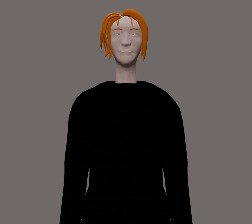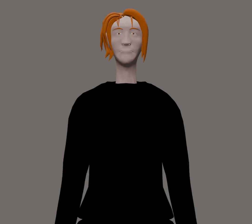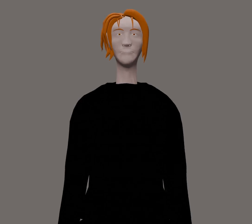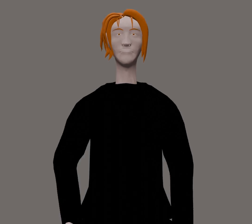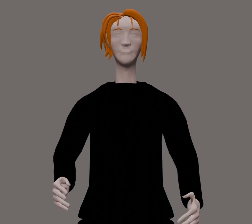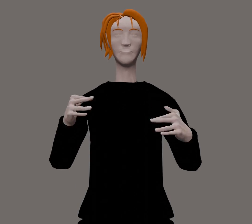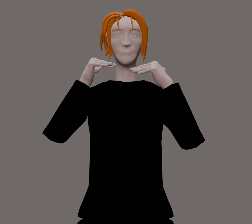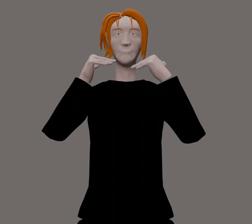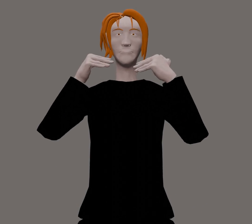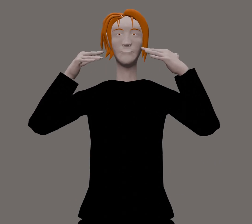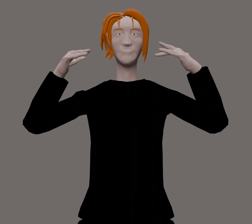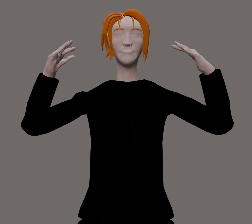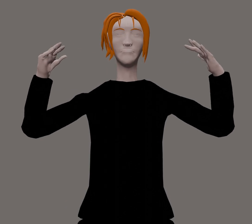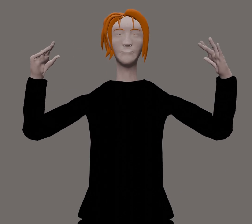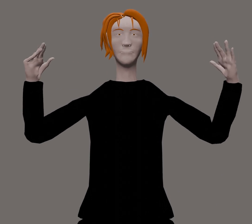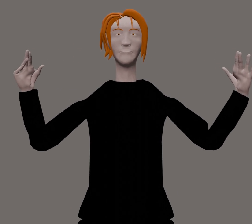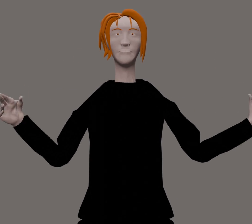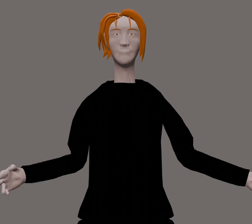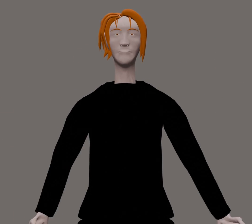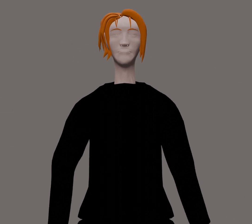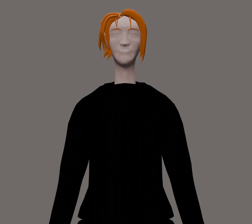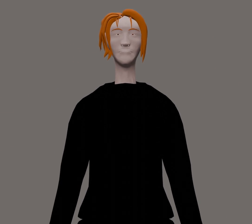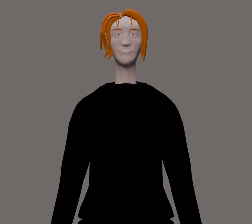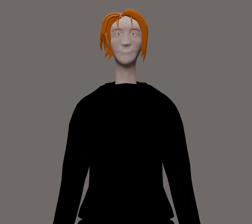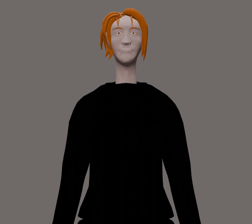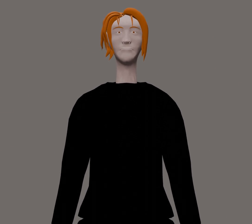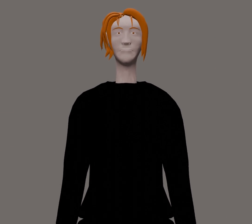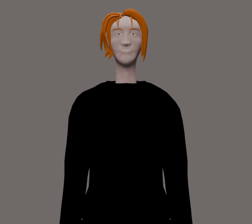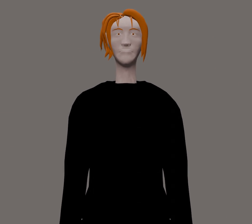Beam (Smile)